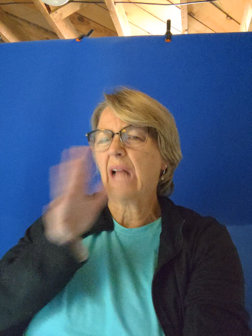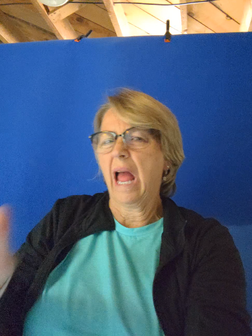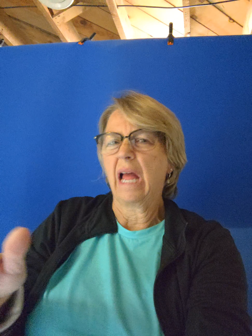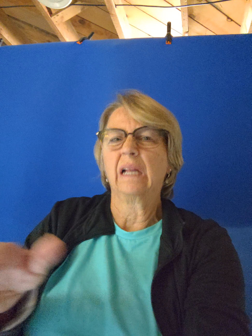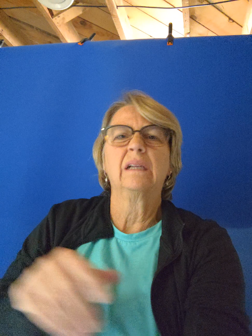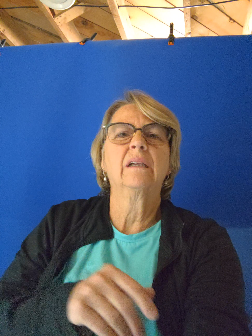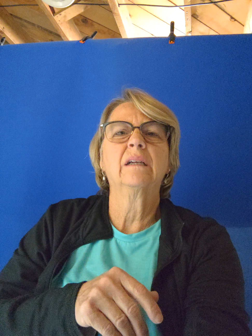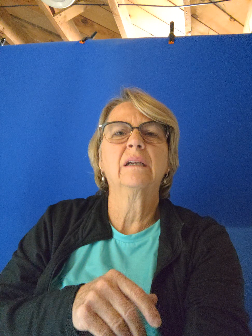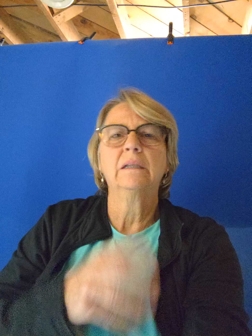yucky